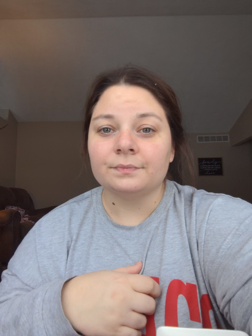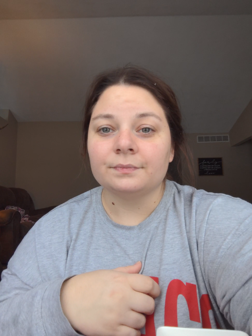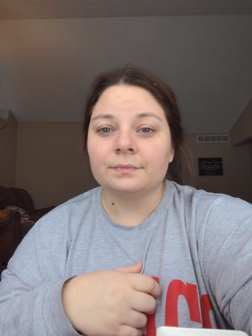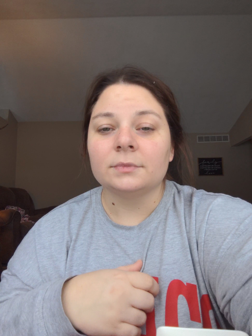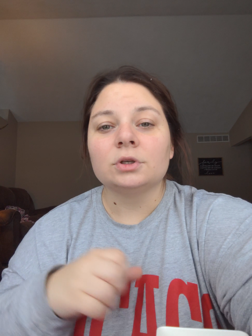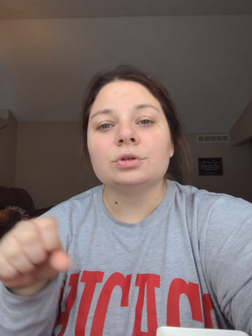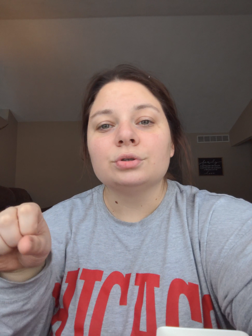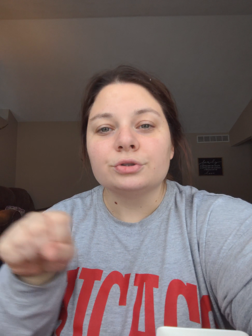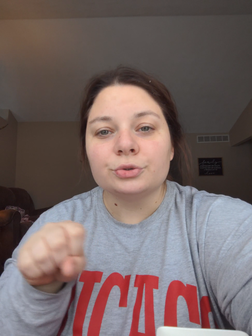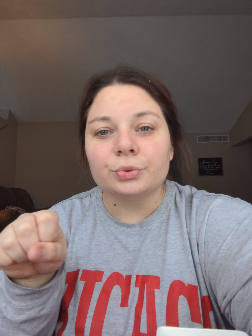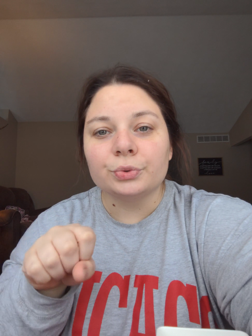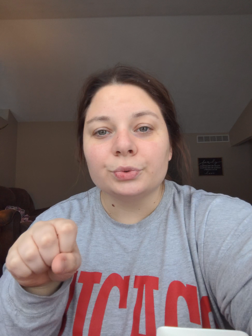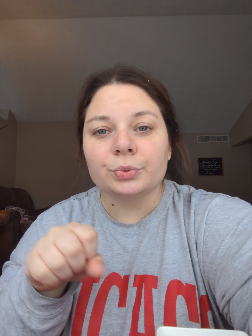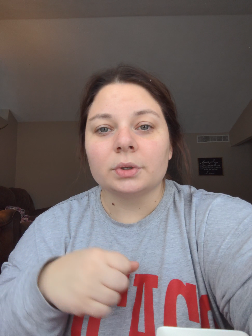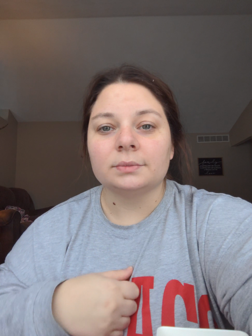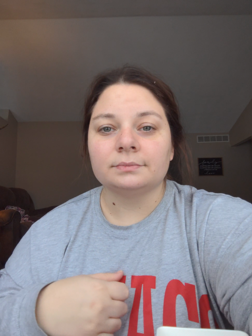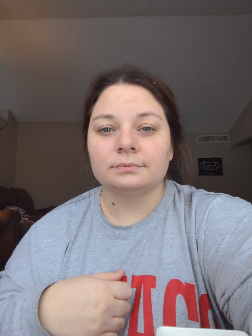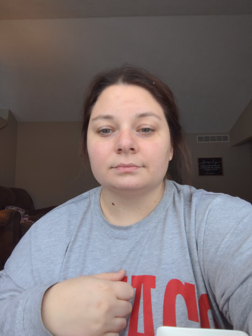shoe